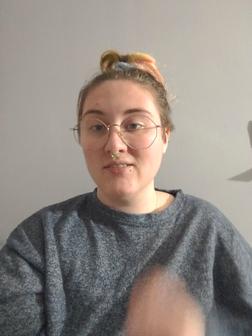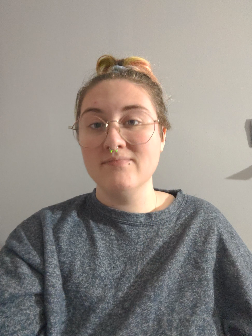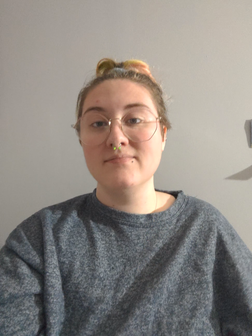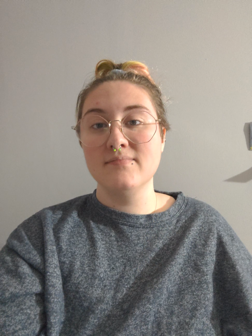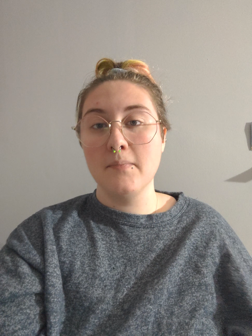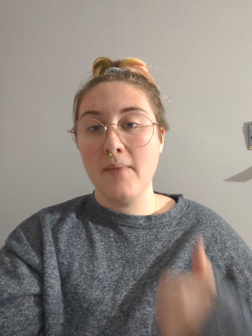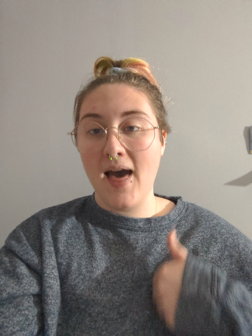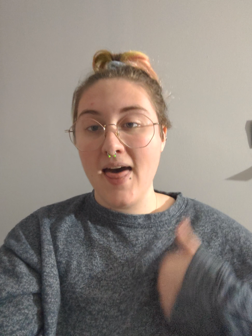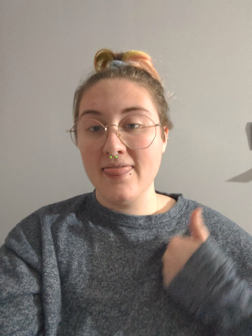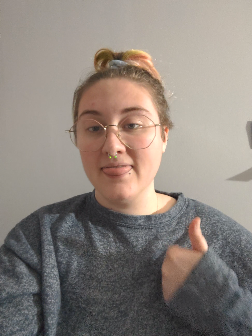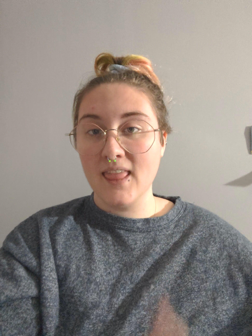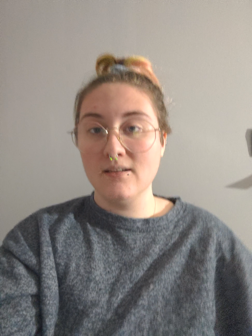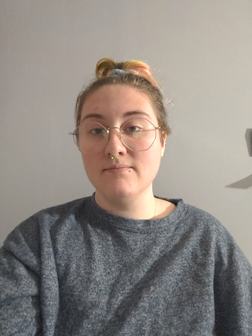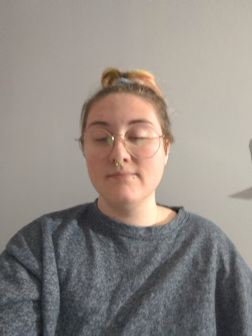bath